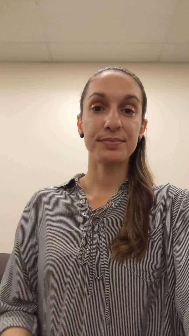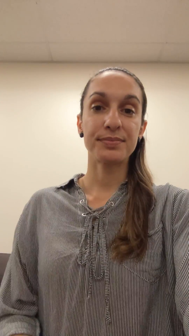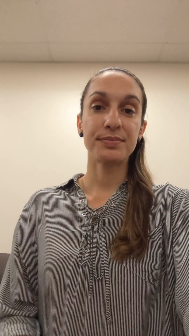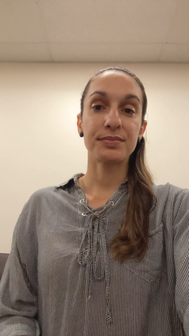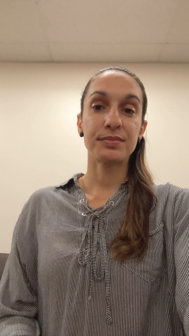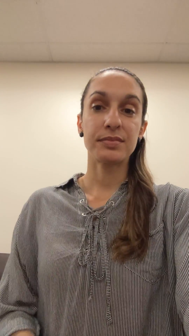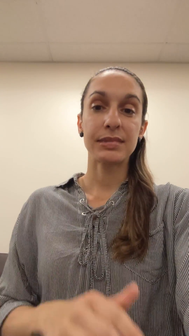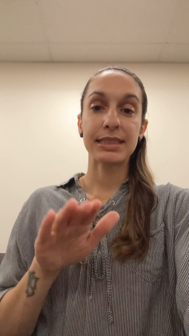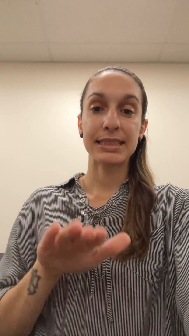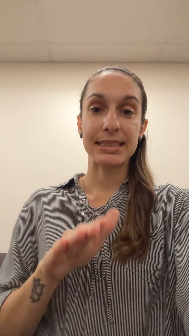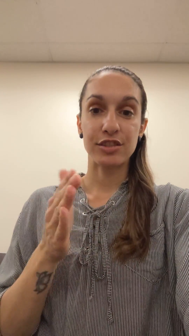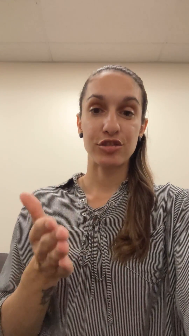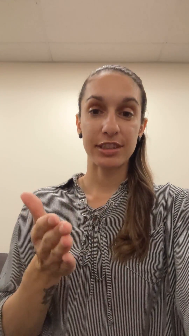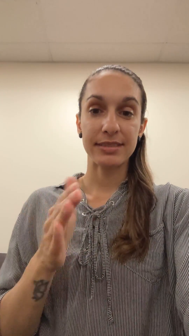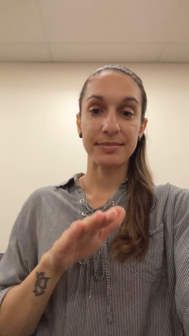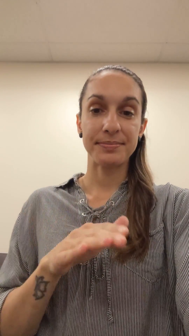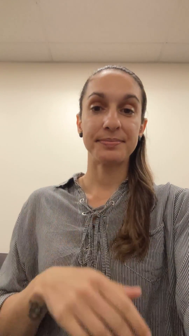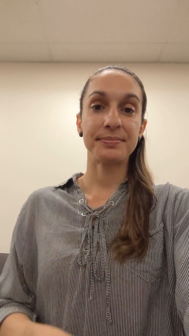kitchen